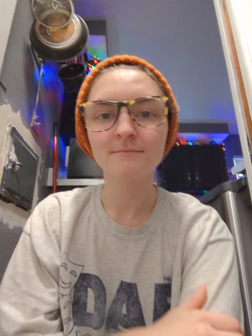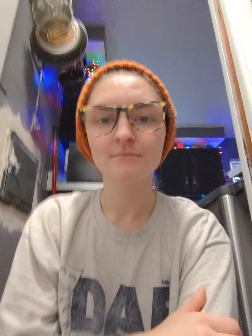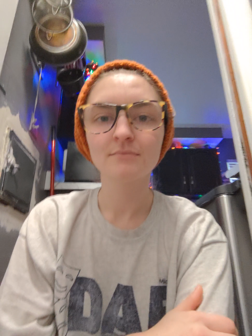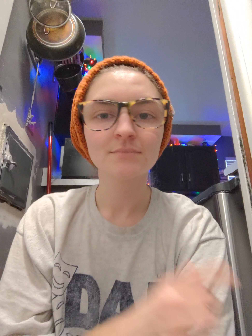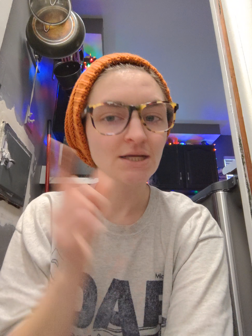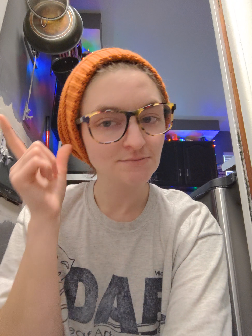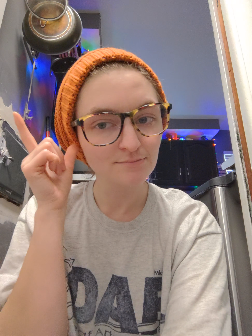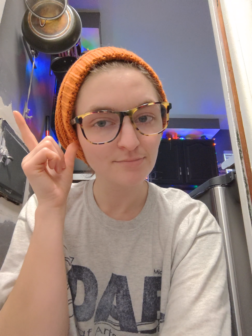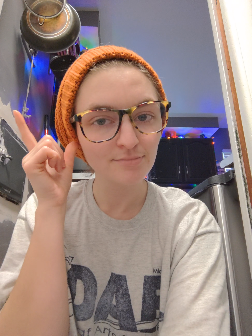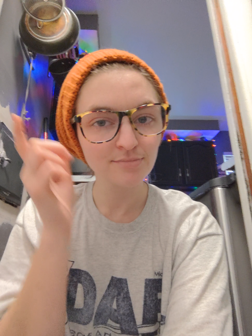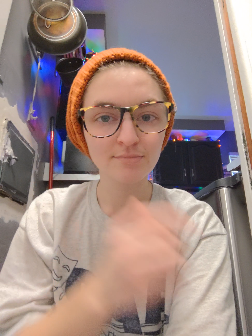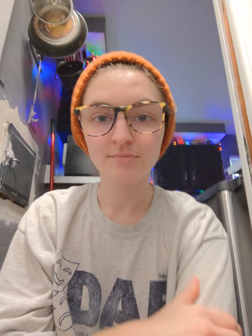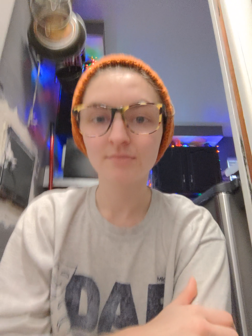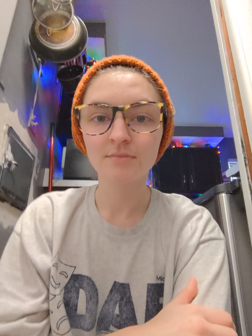listen